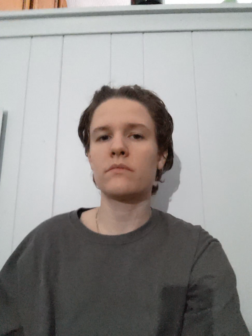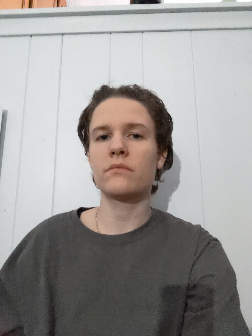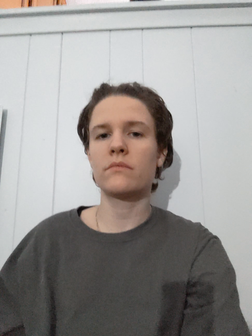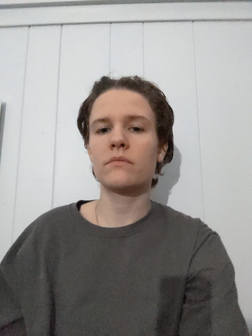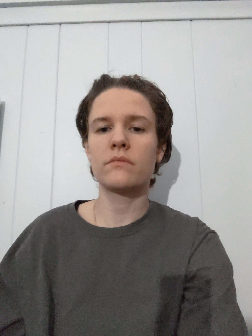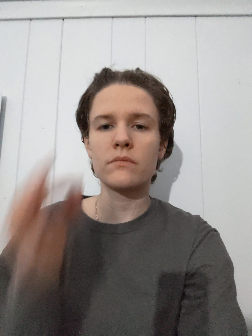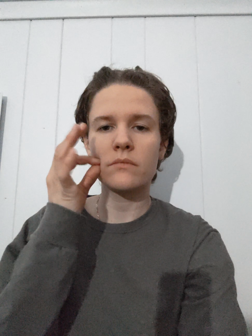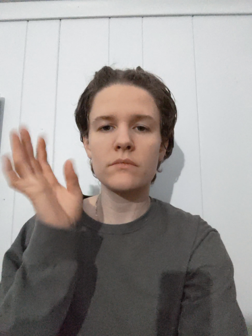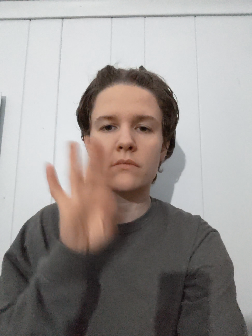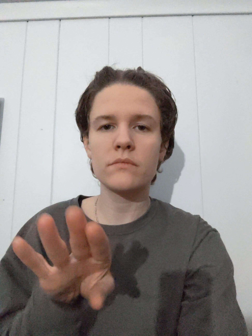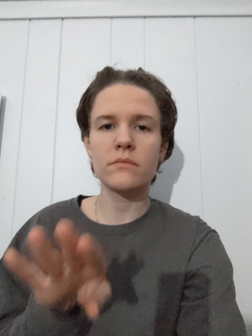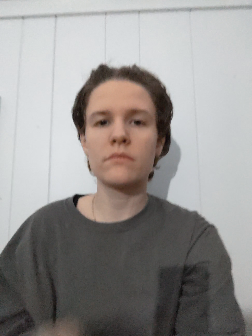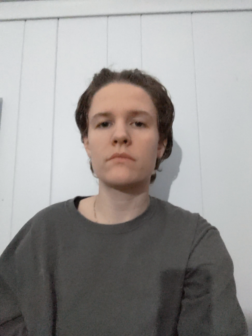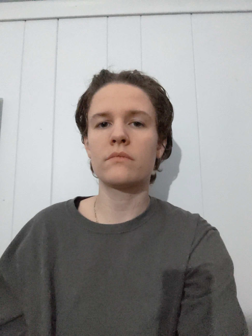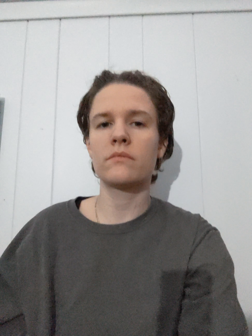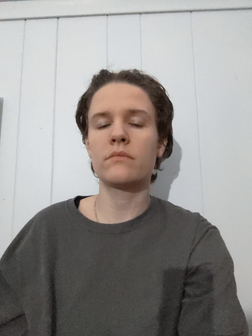bee